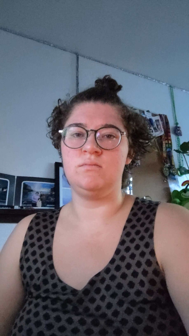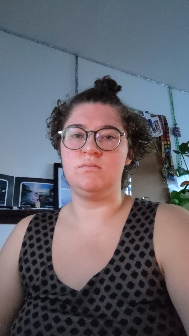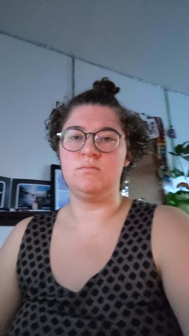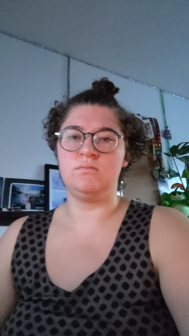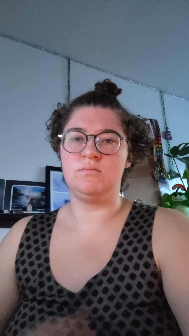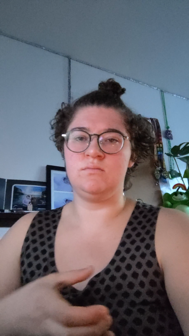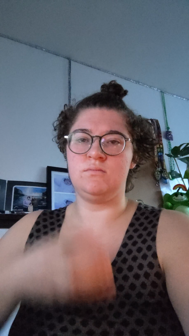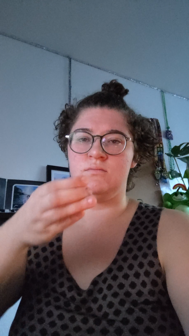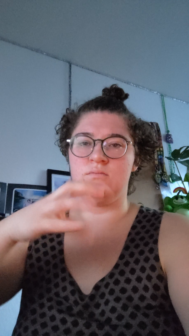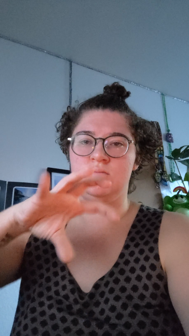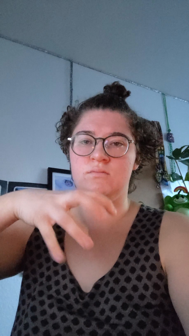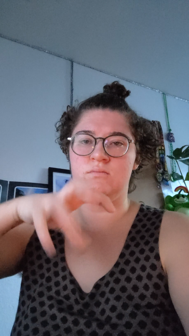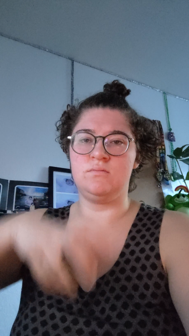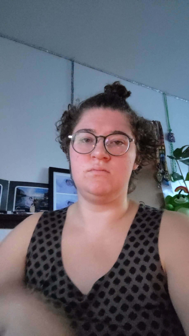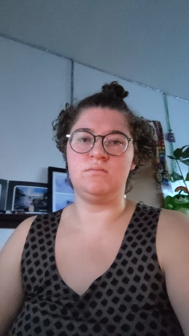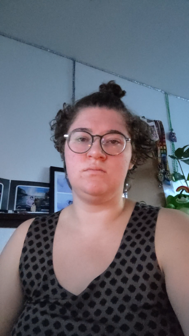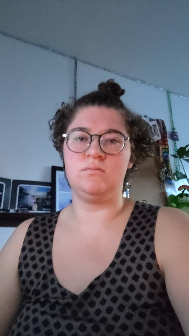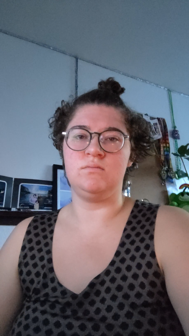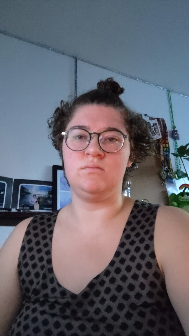jar